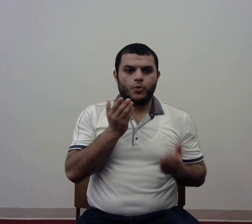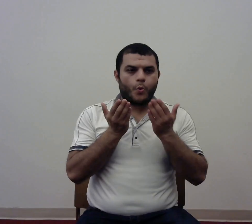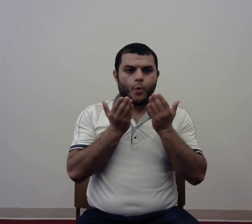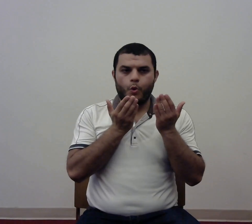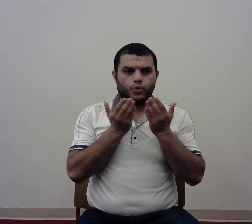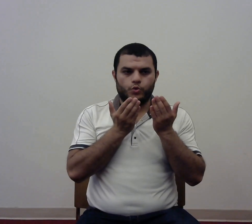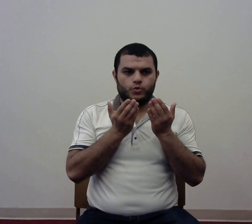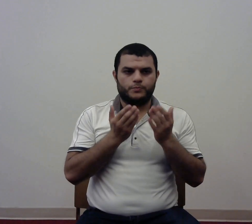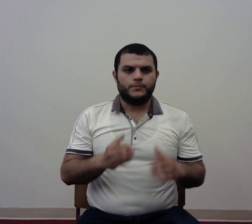oxumaq